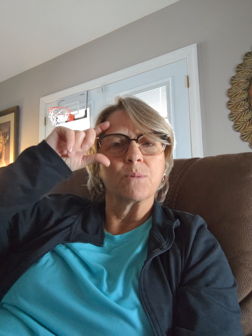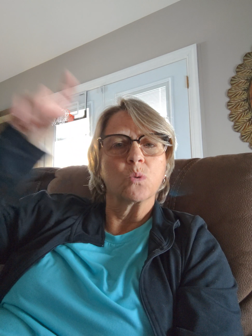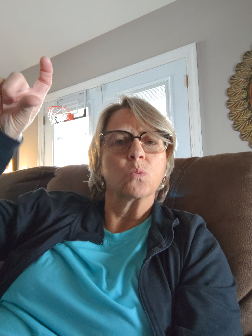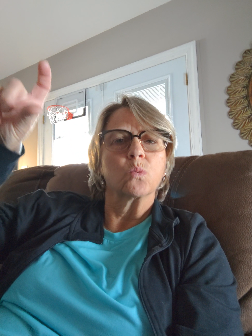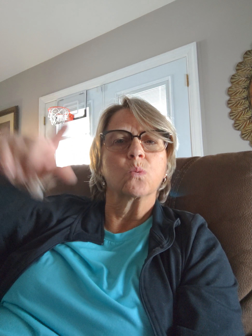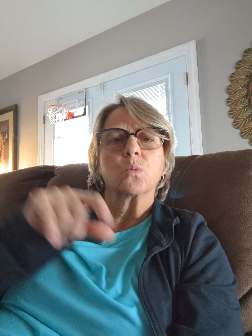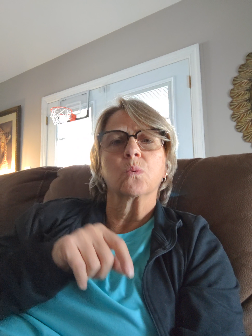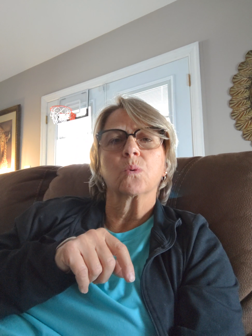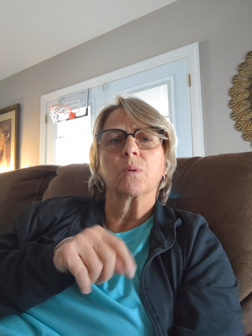moon